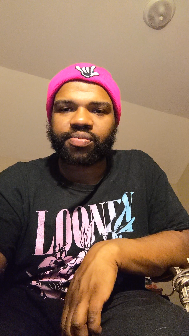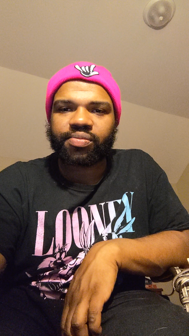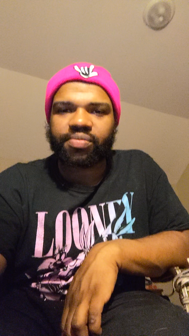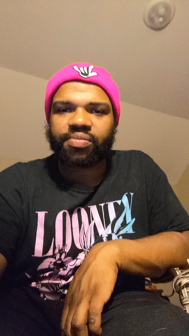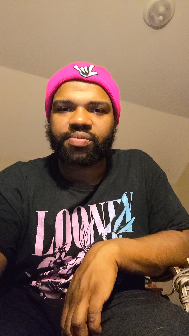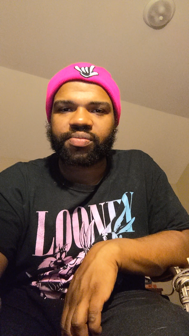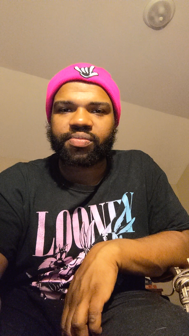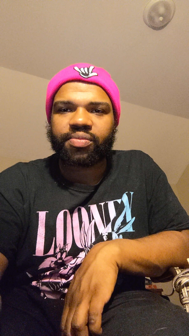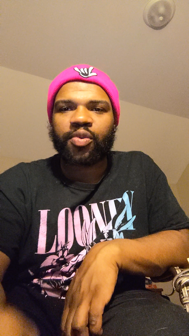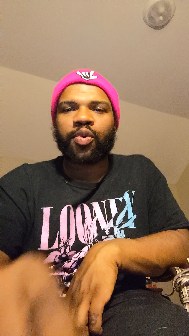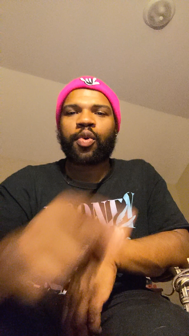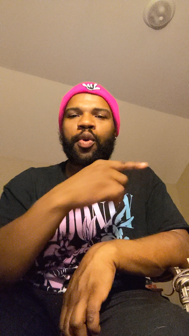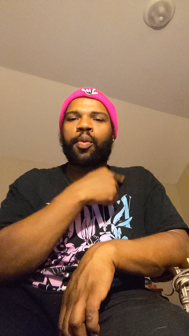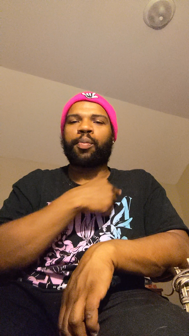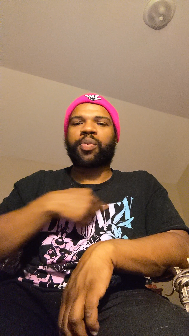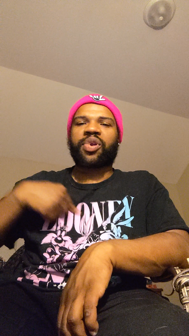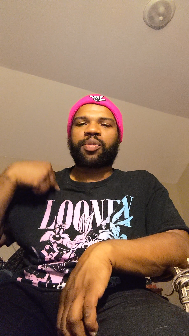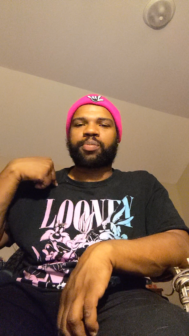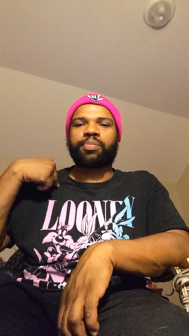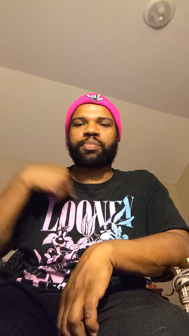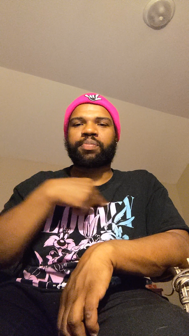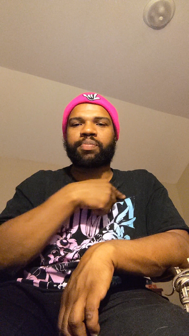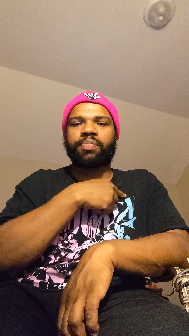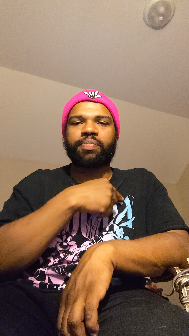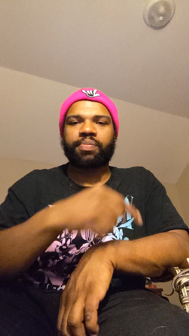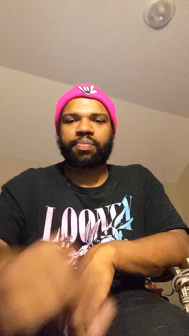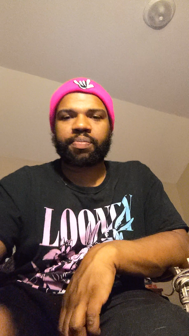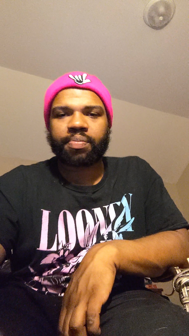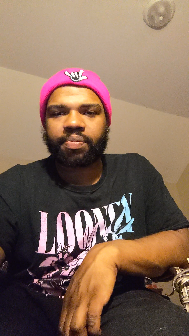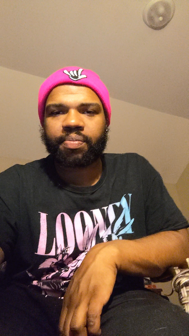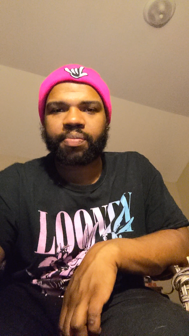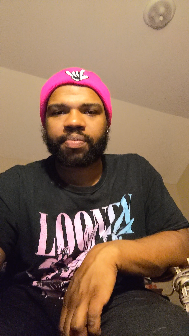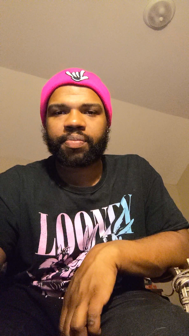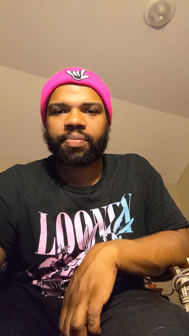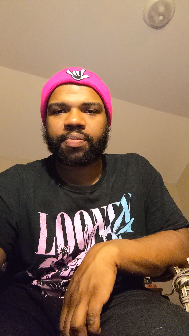bib